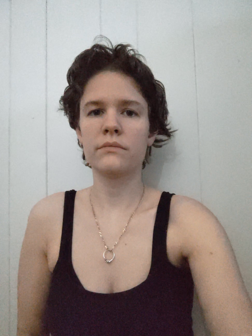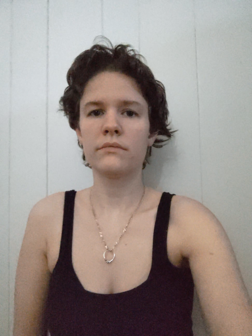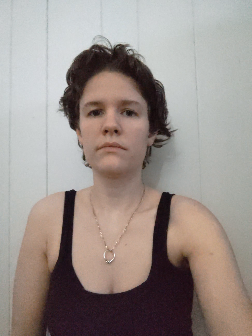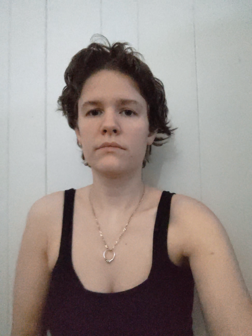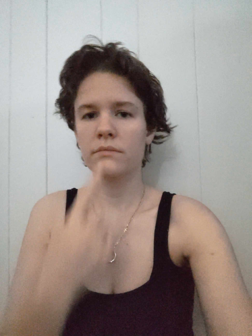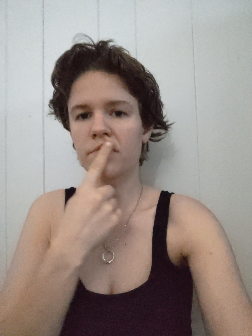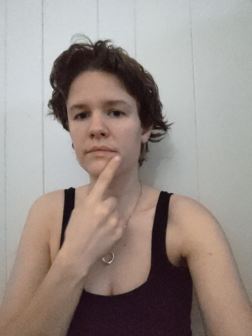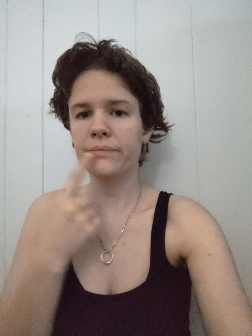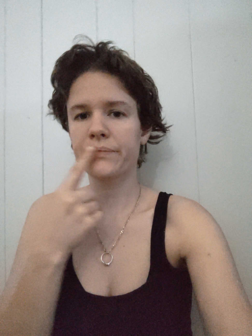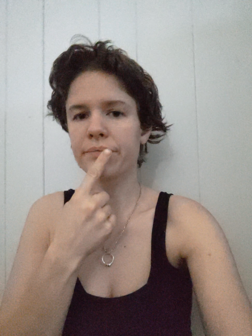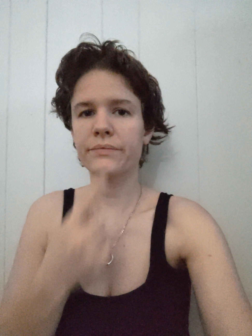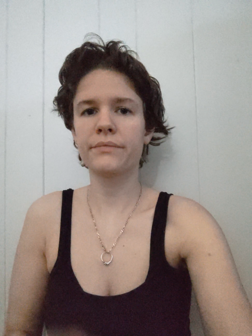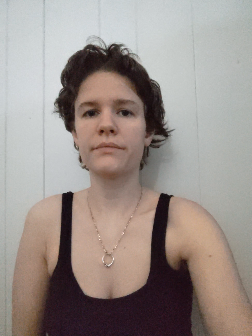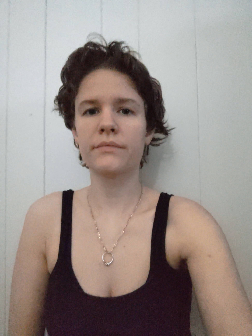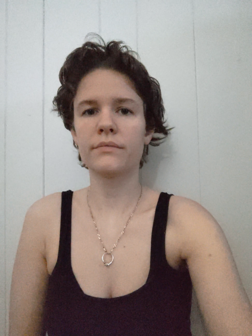mouth